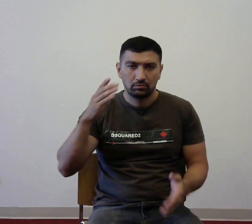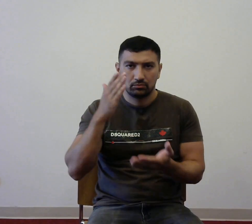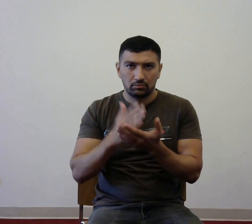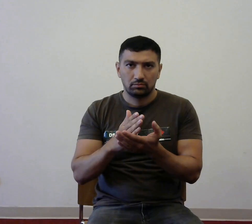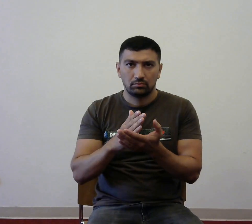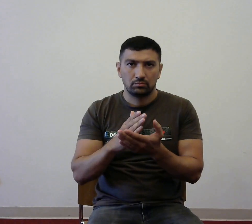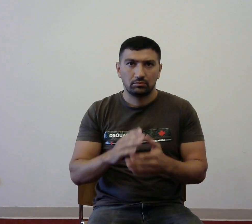var